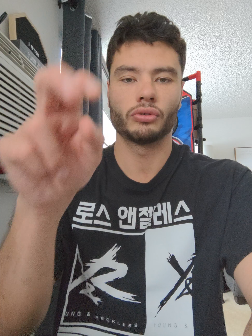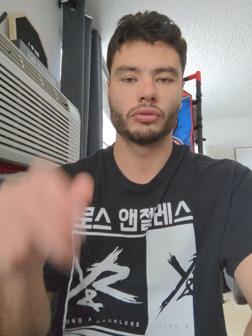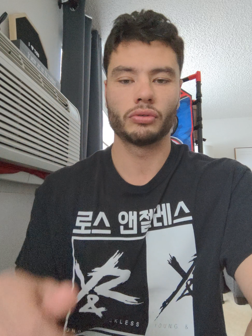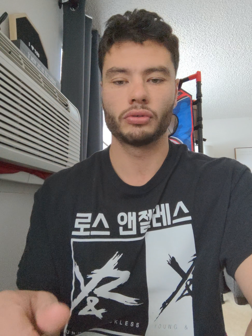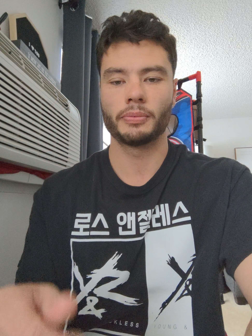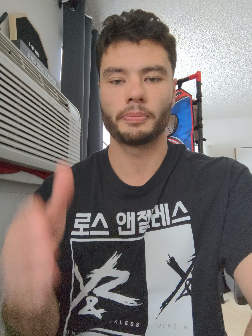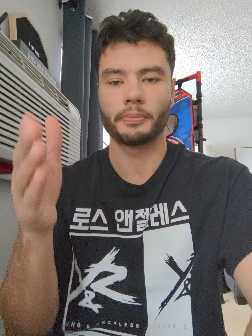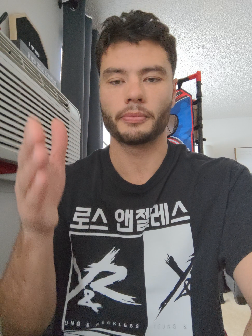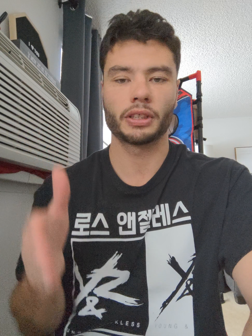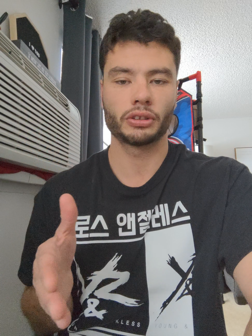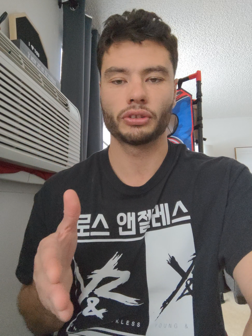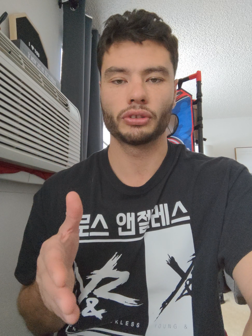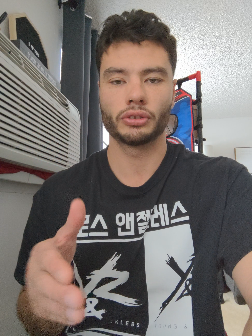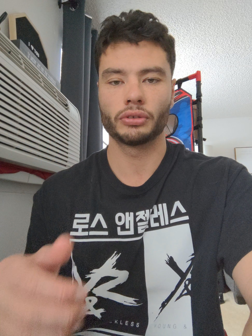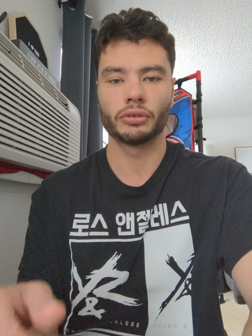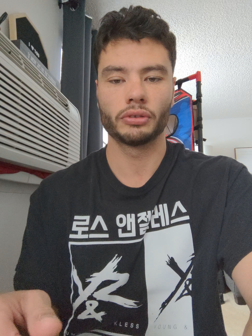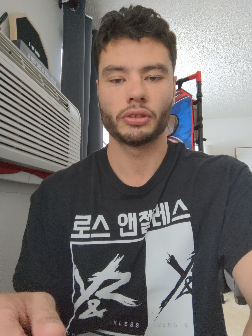person